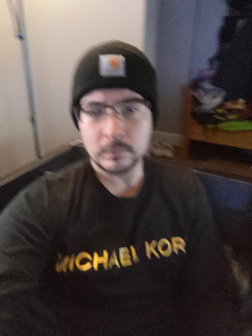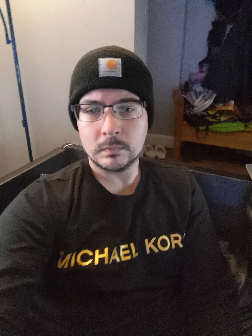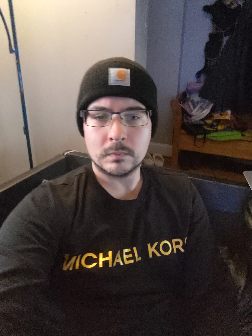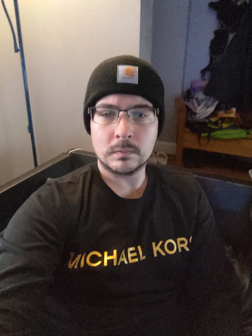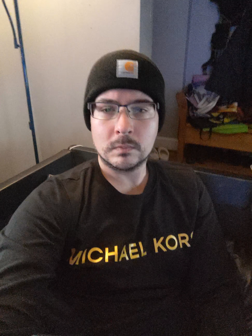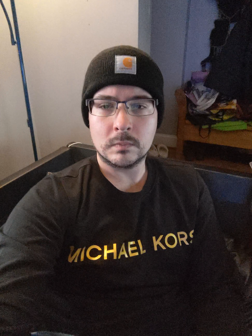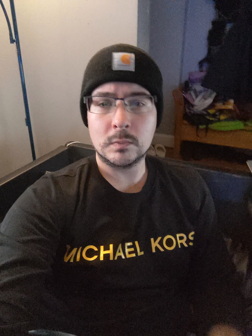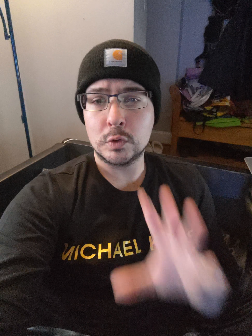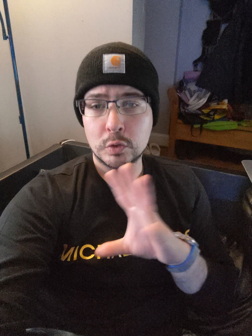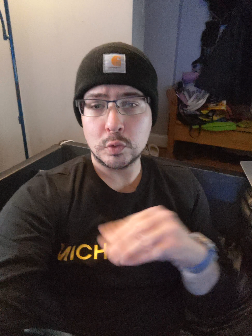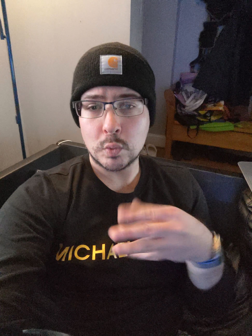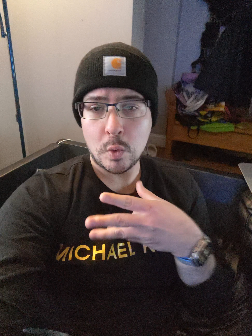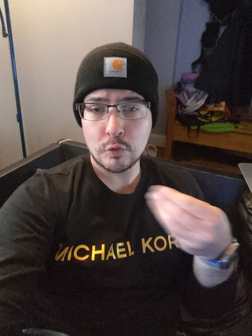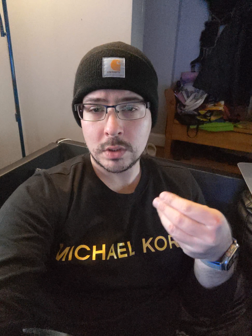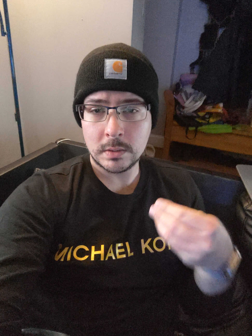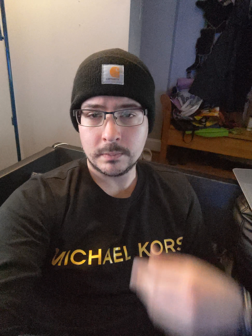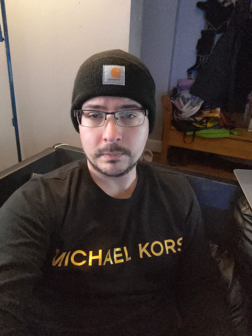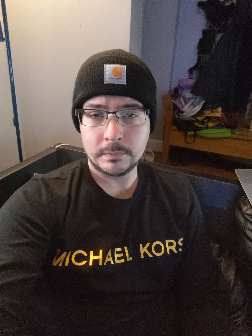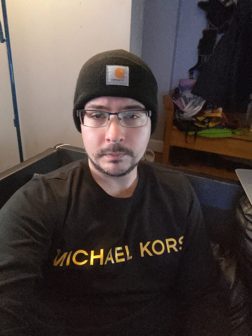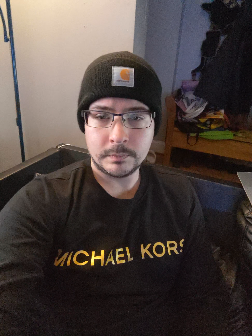story